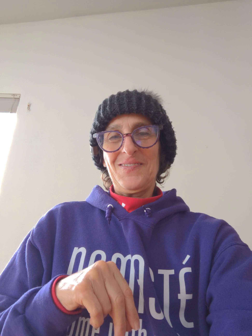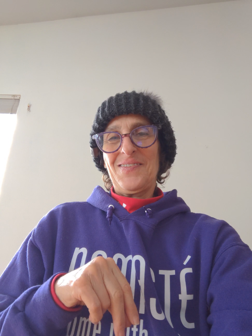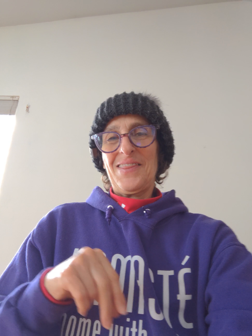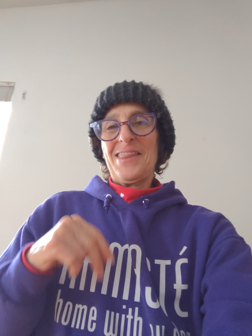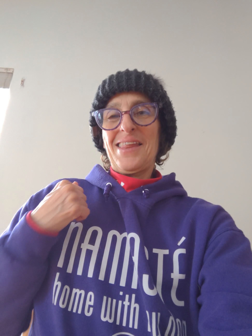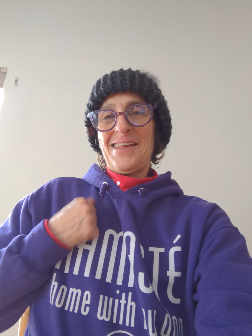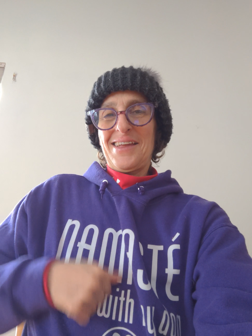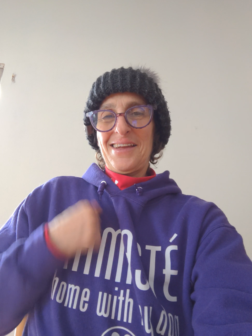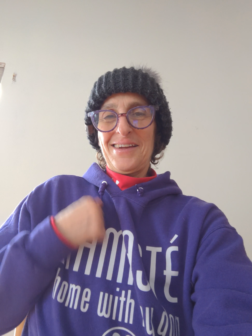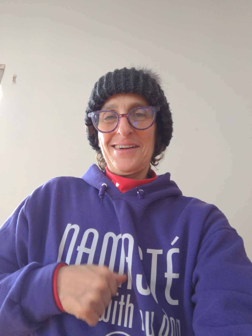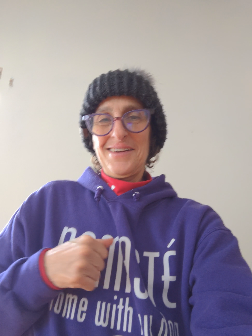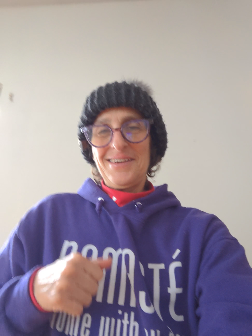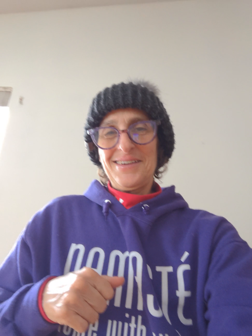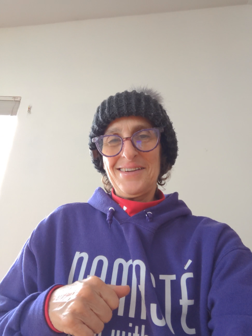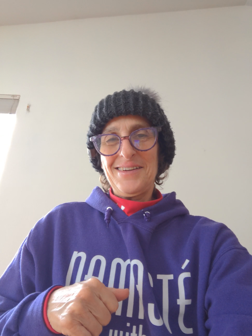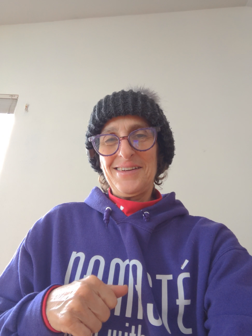bath